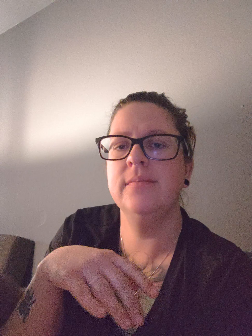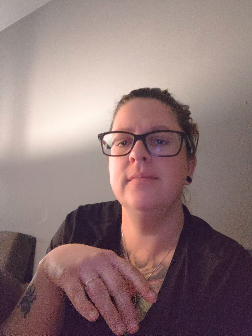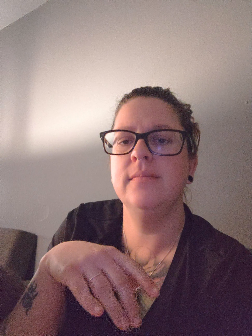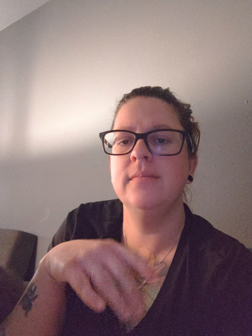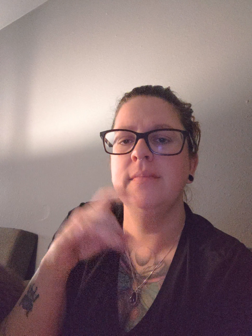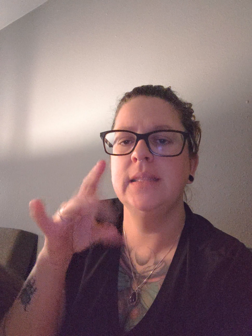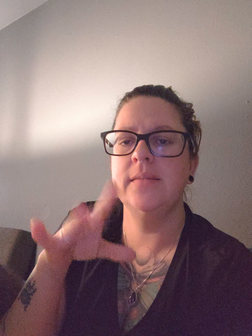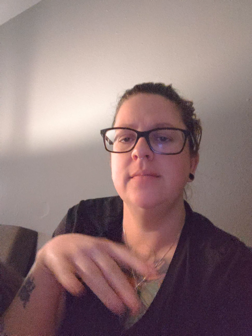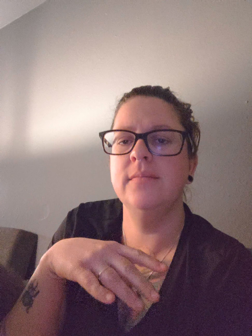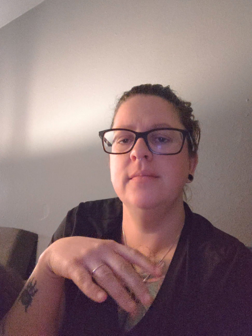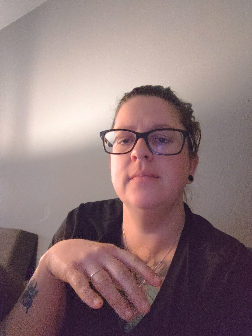hate